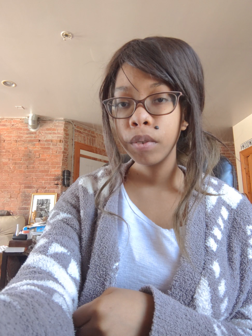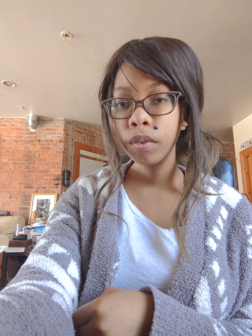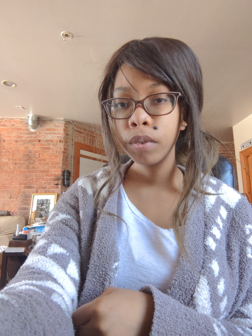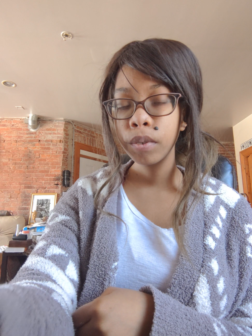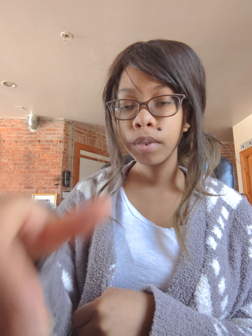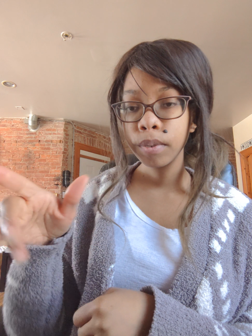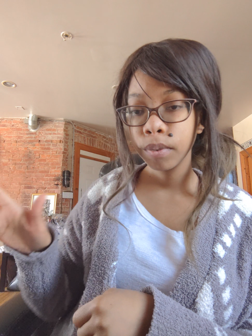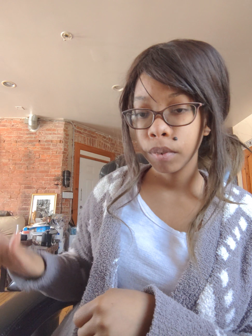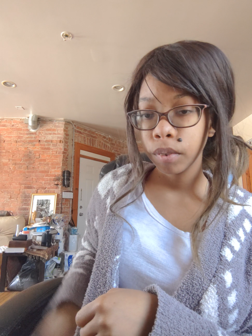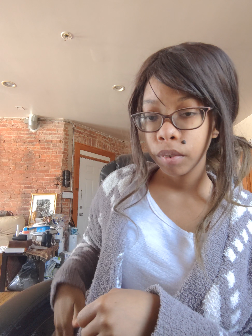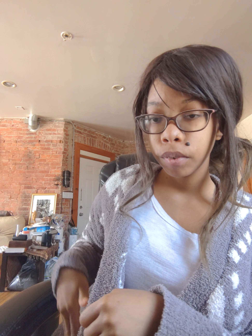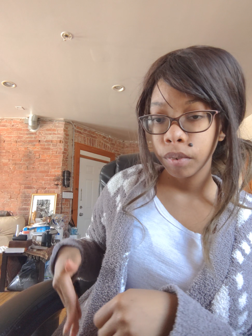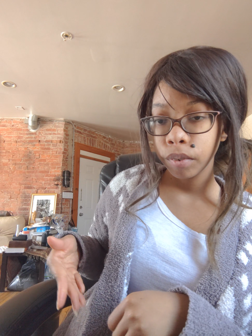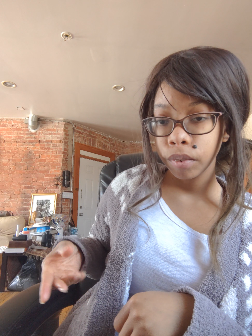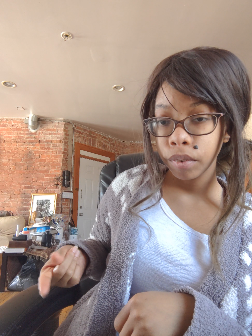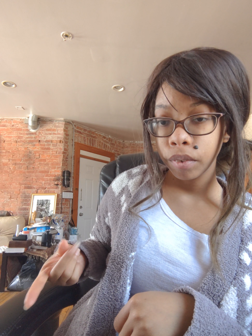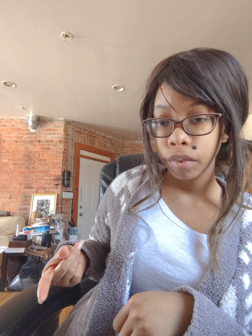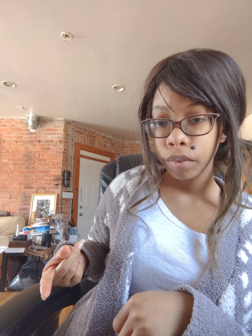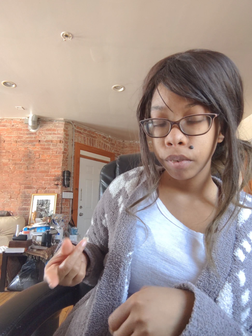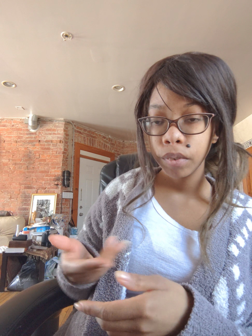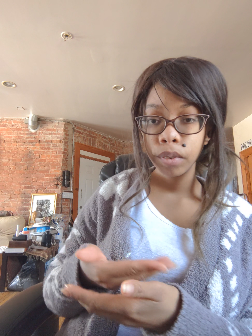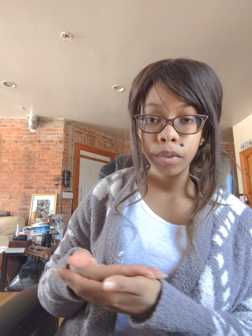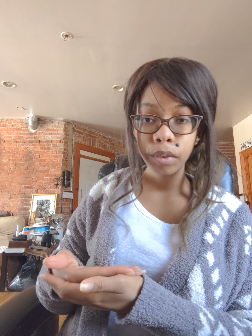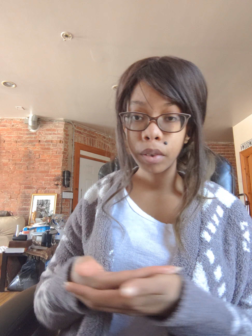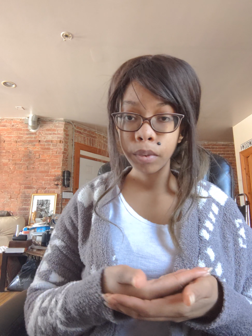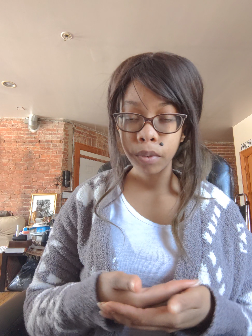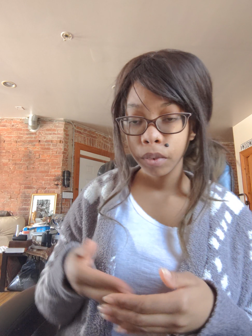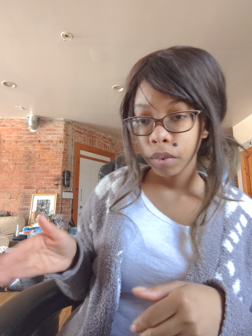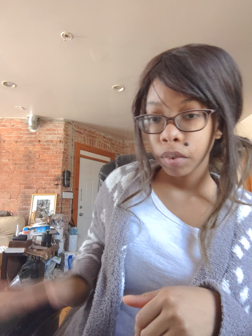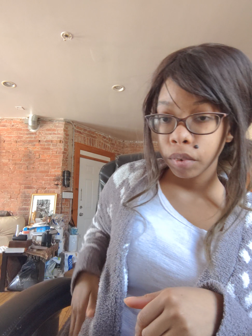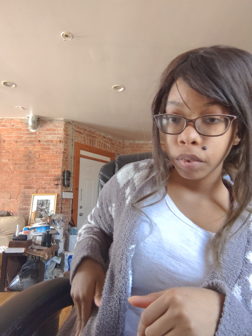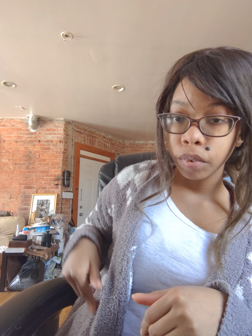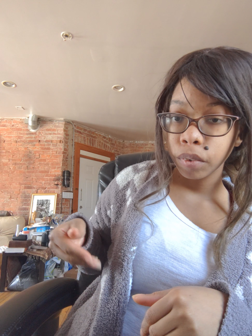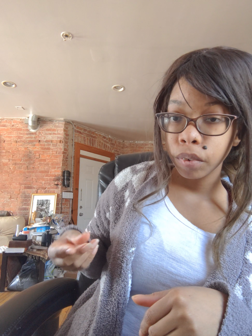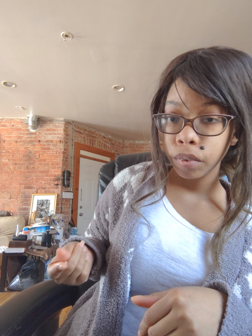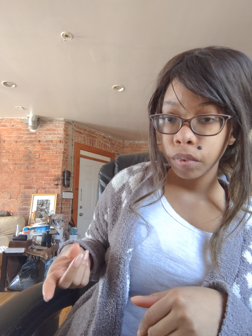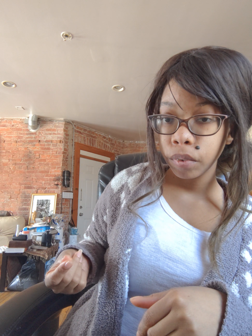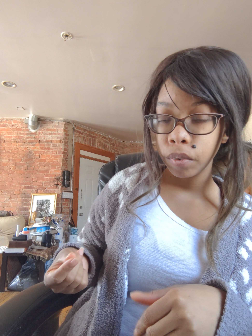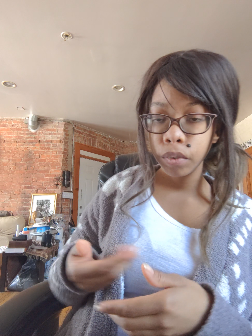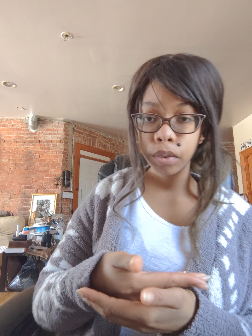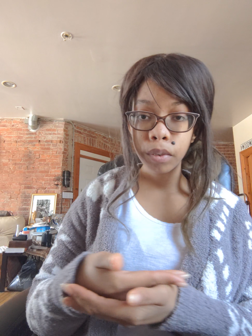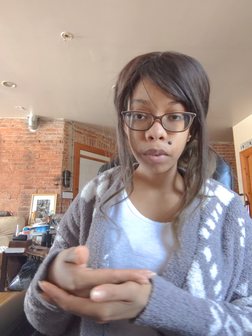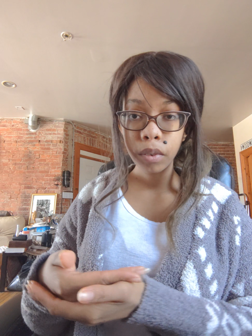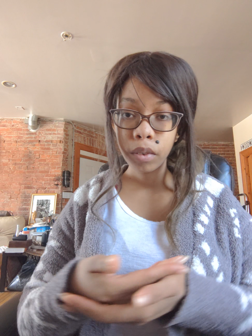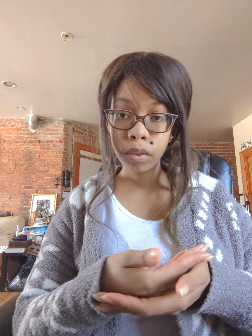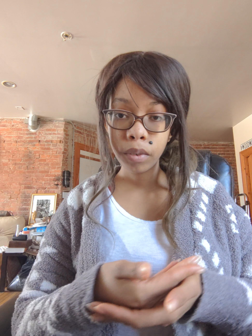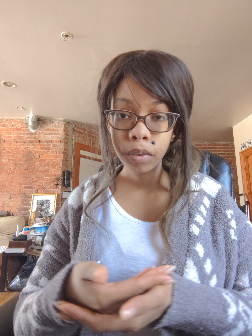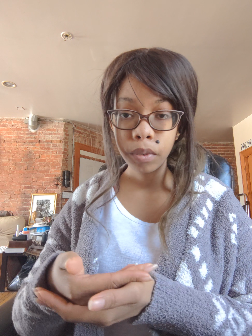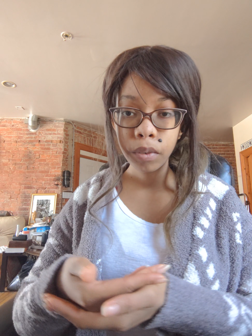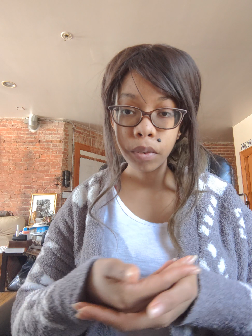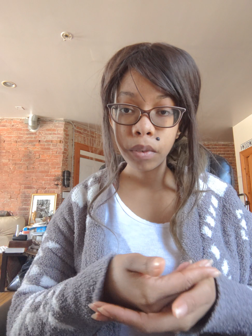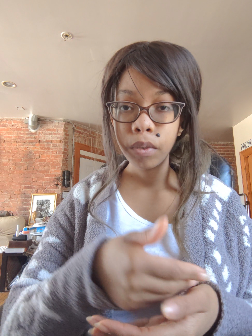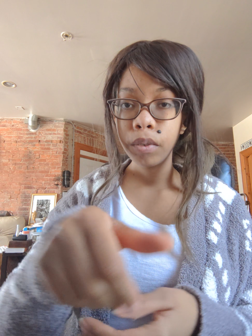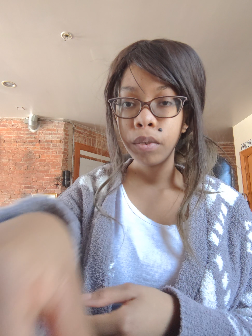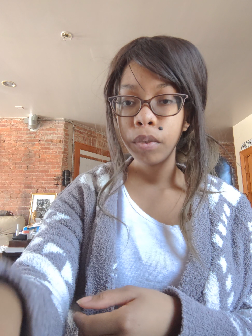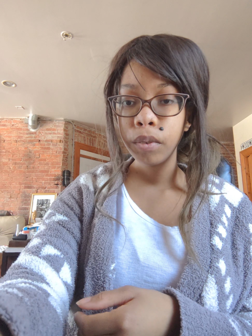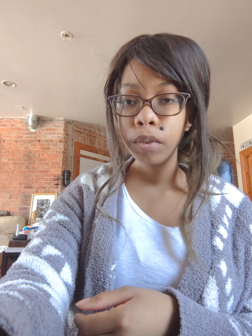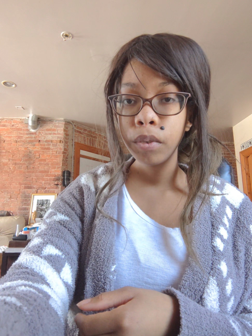puppy